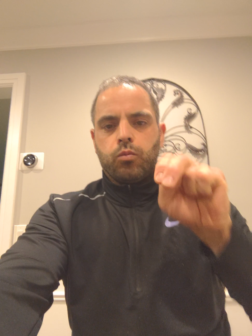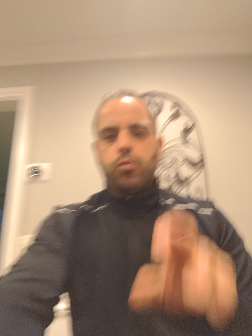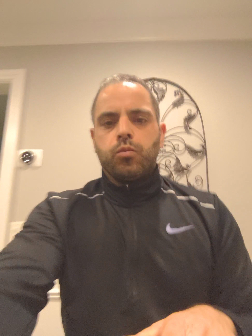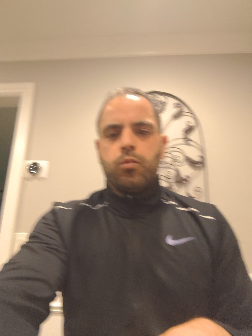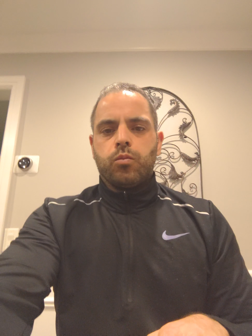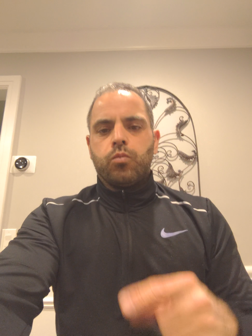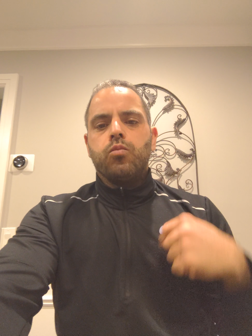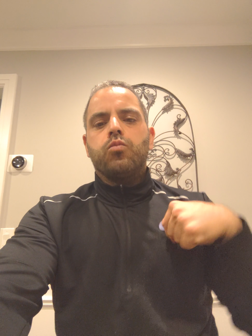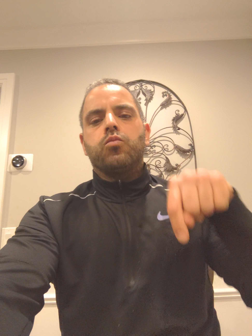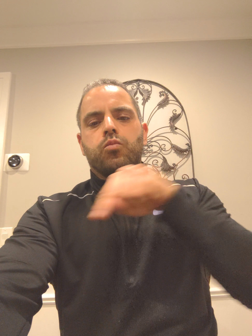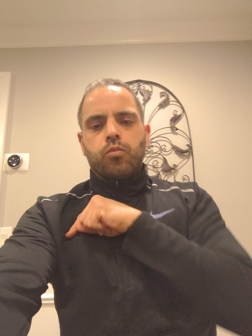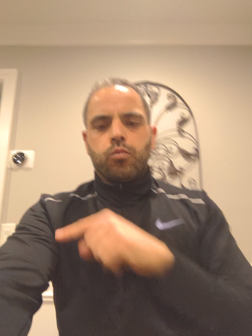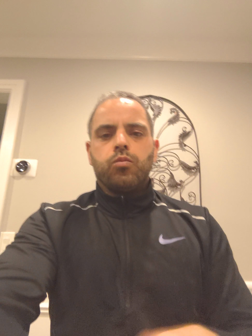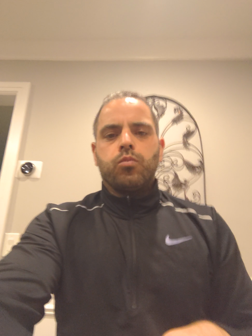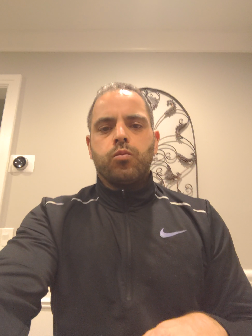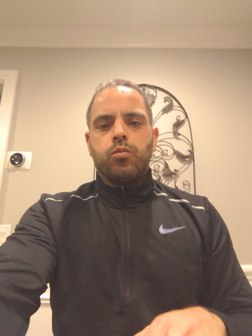we